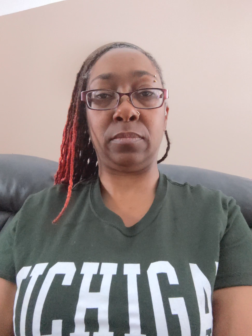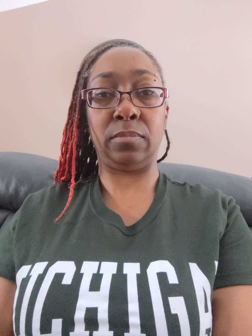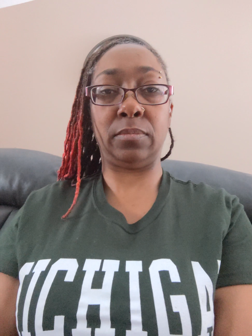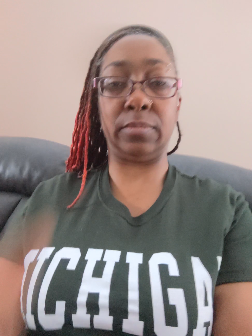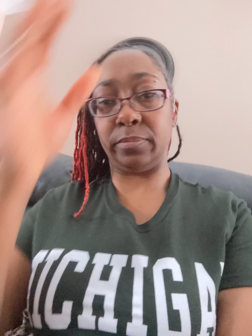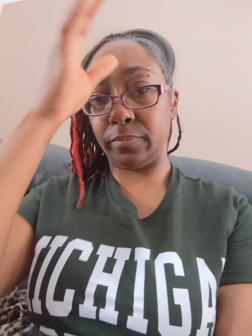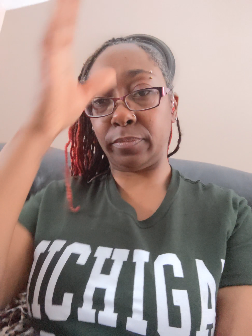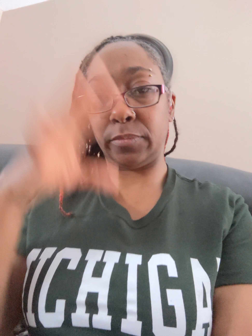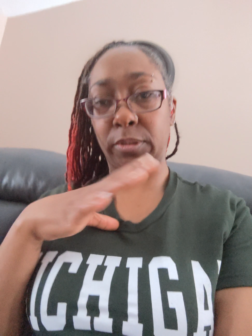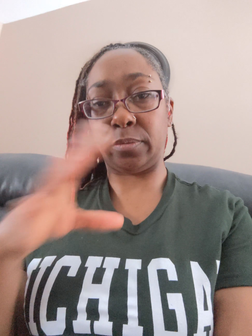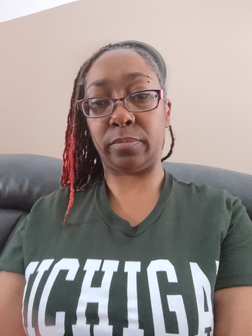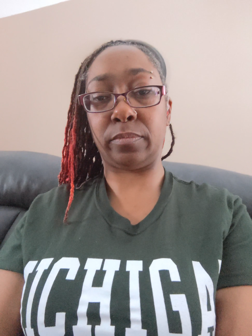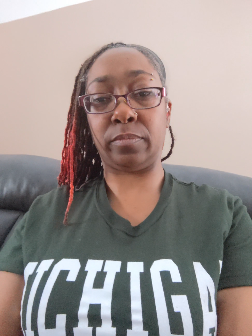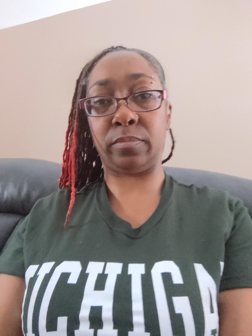man